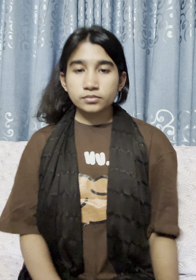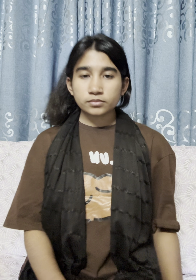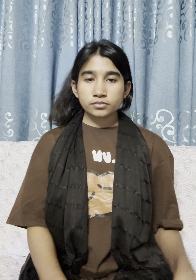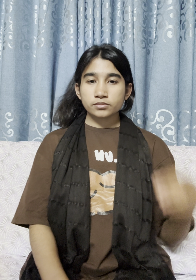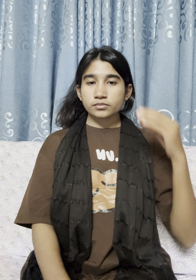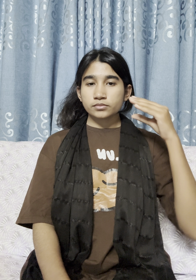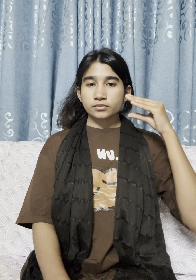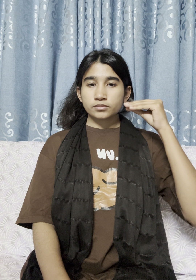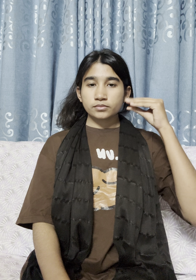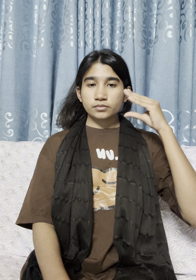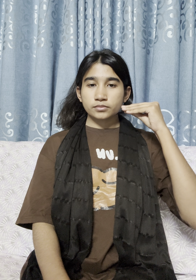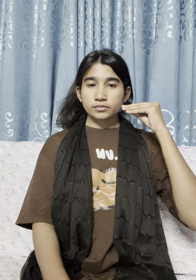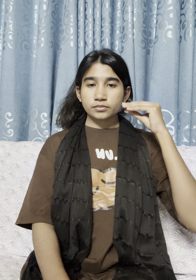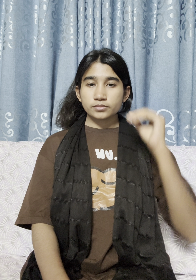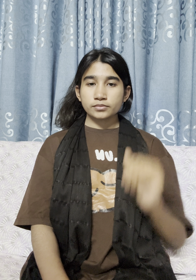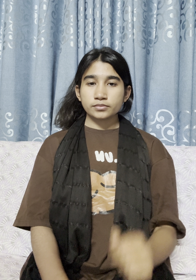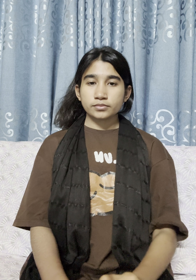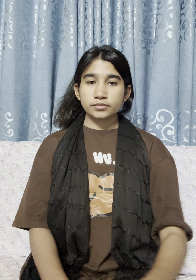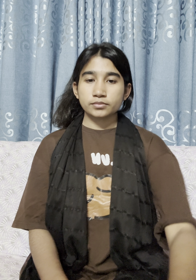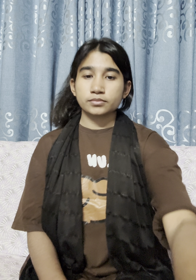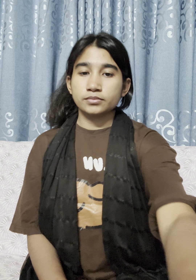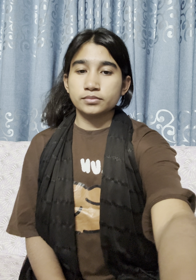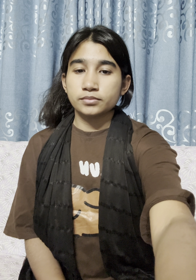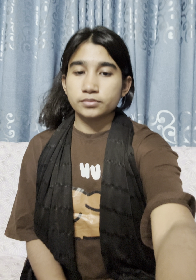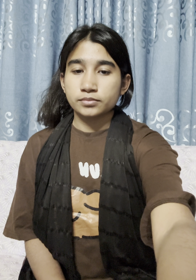ধন্যবাদ